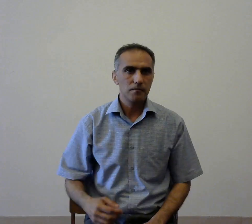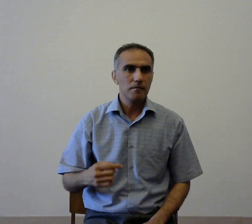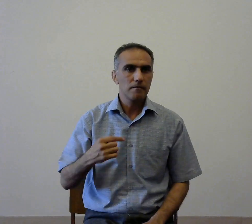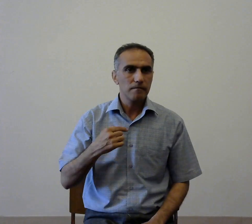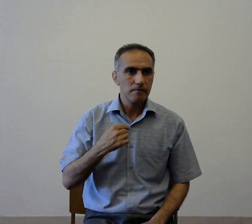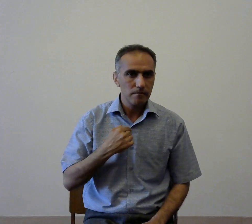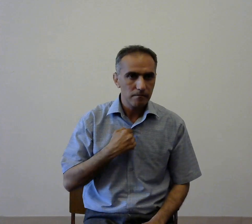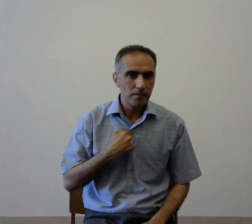mən